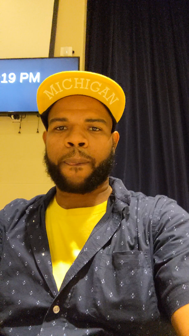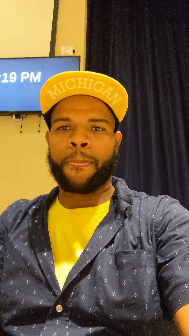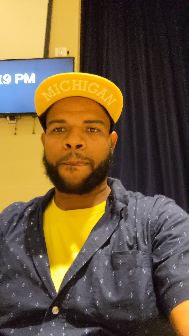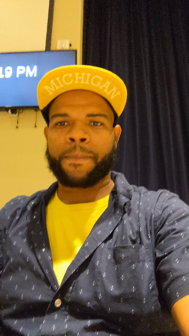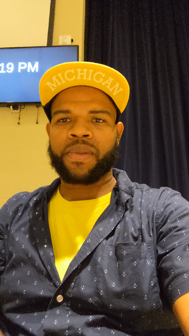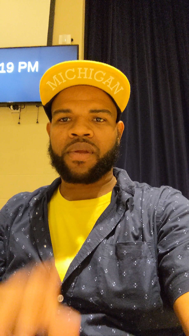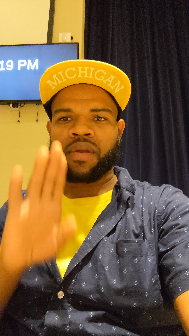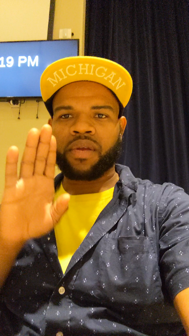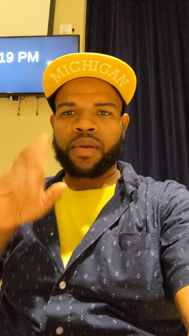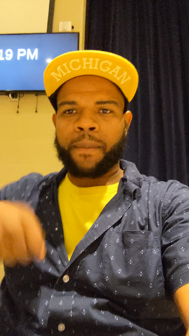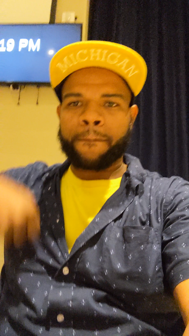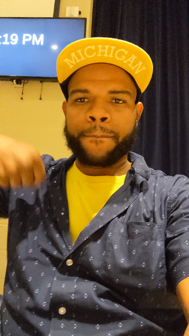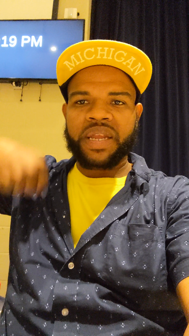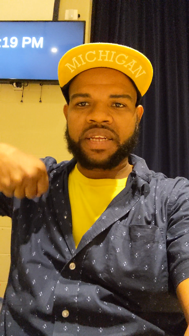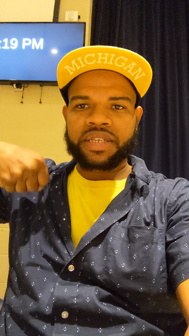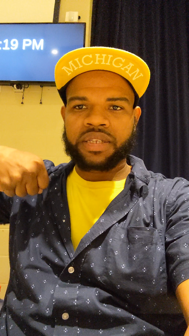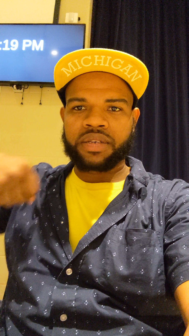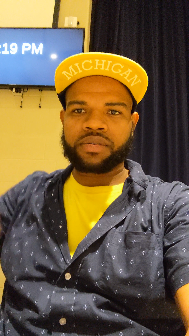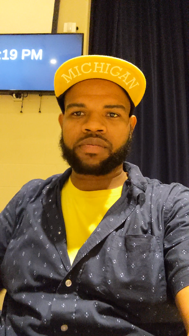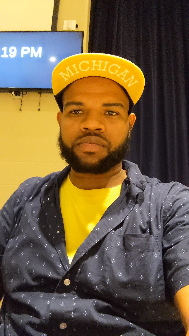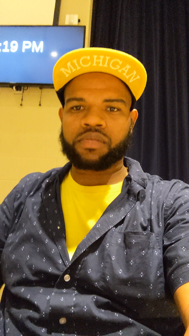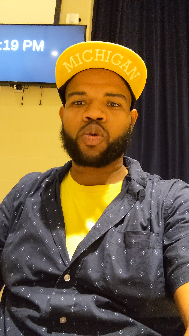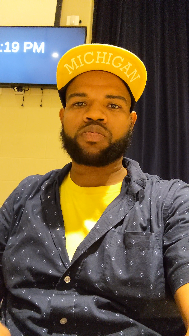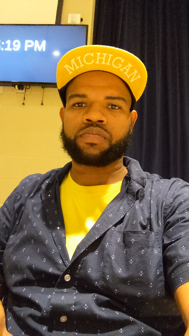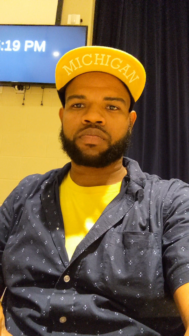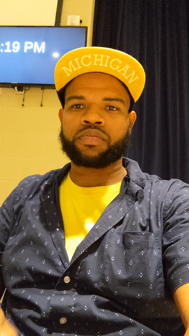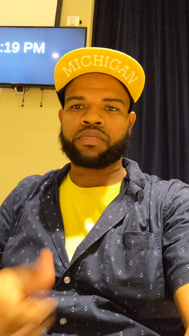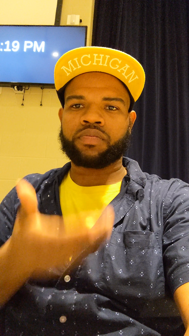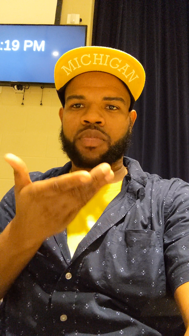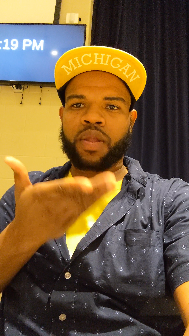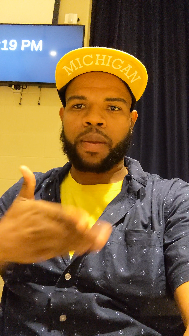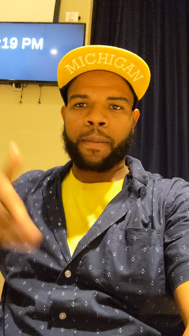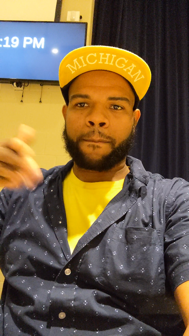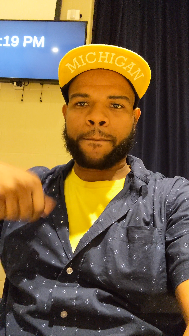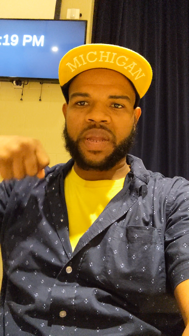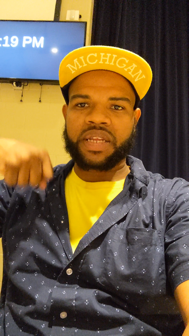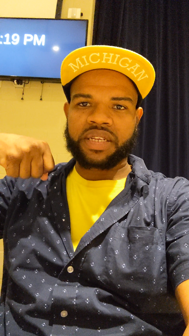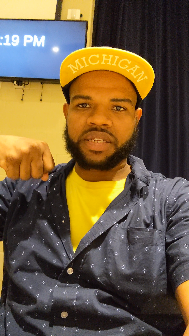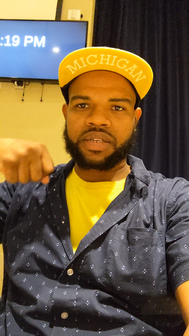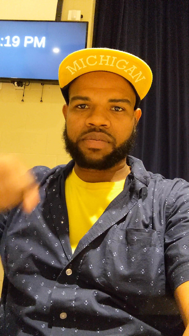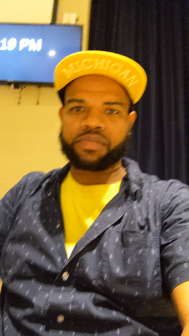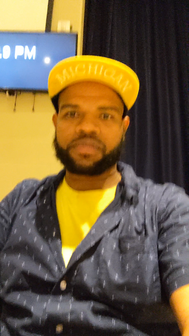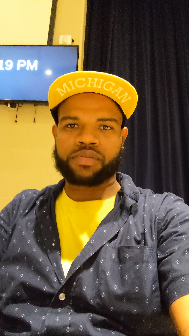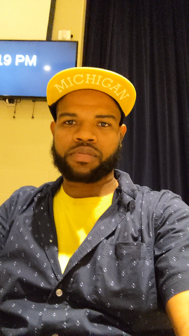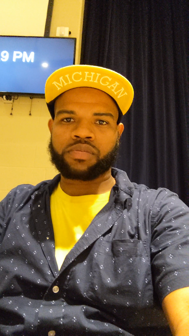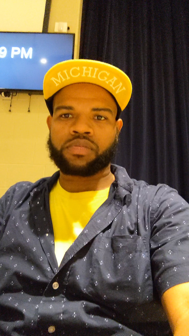basket